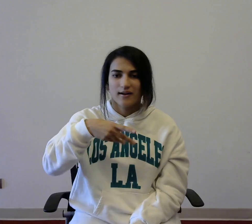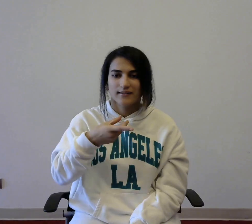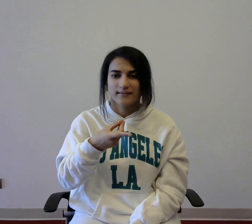Ə